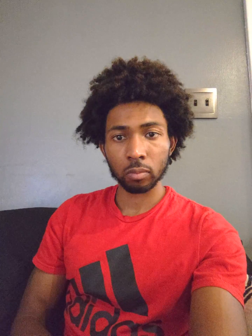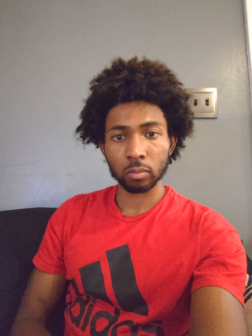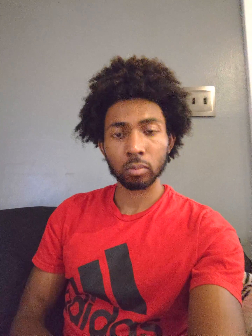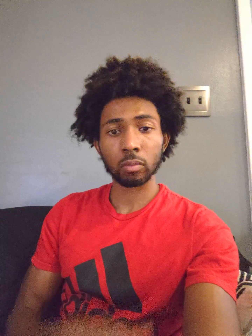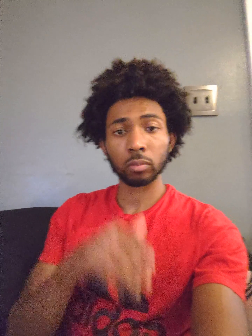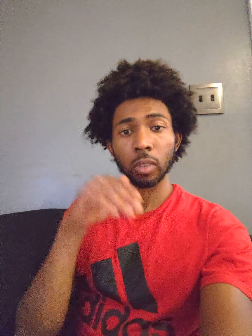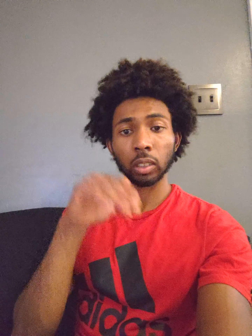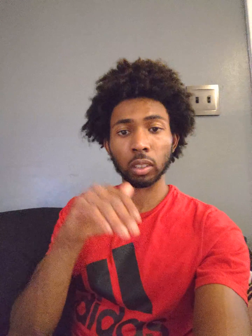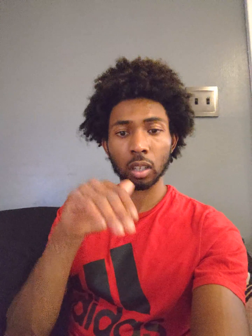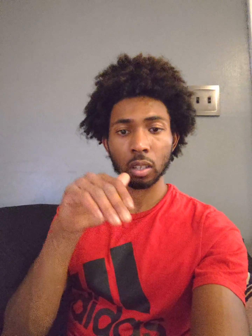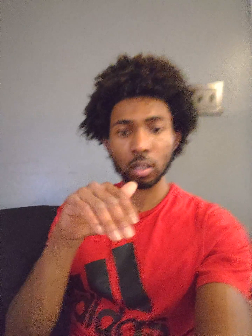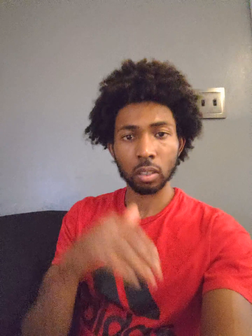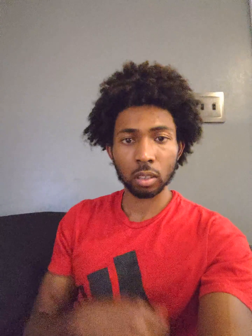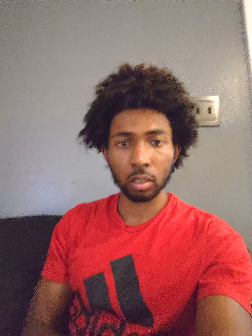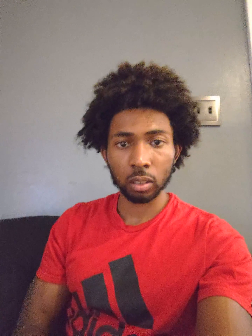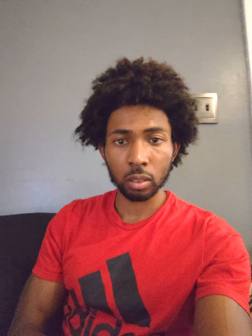doctor